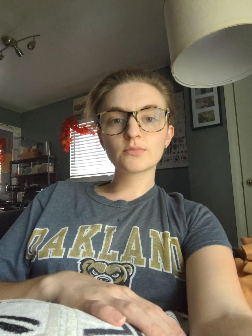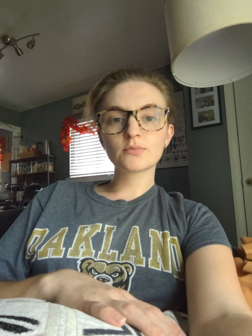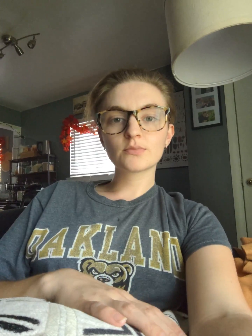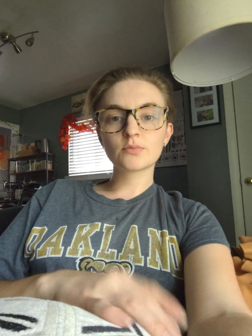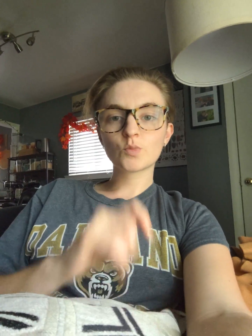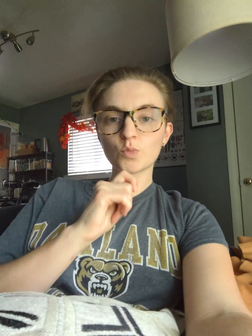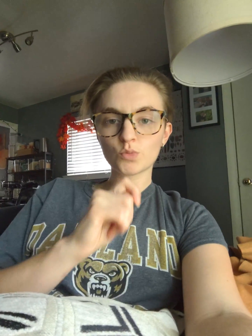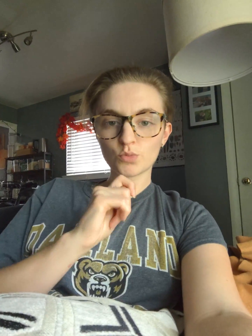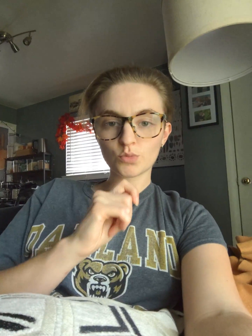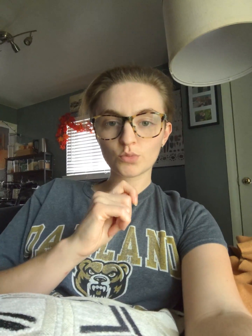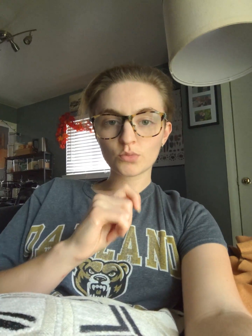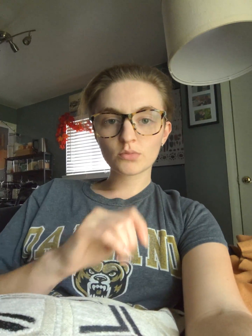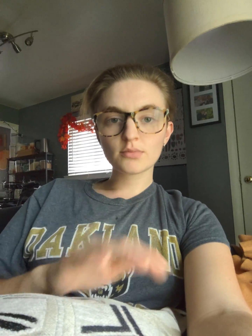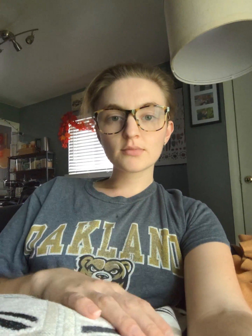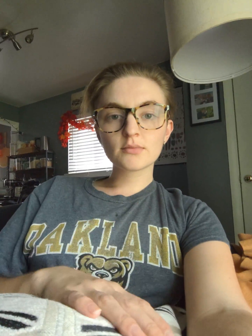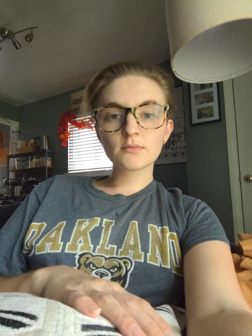popsicle